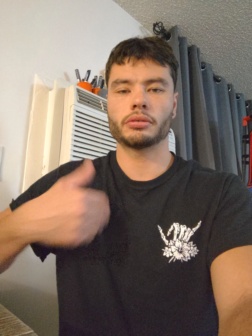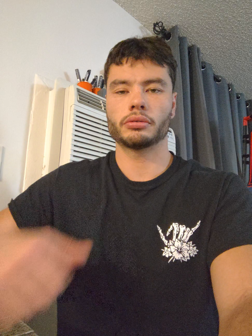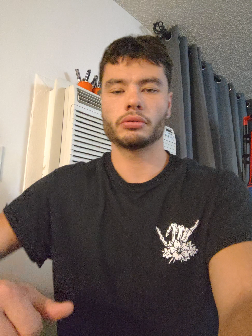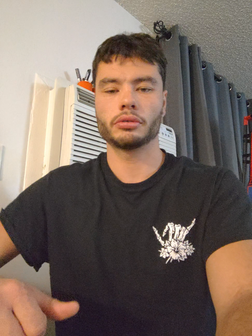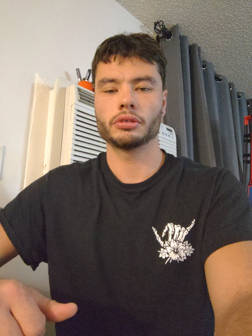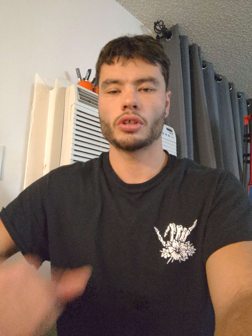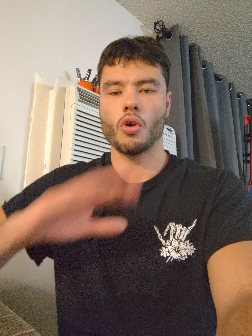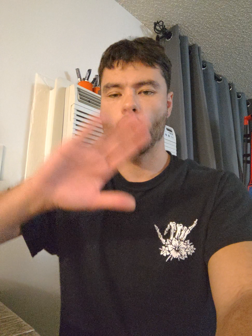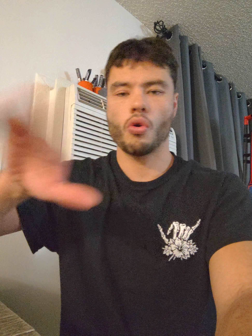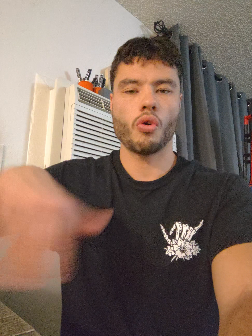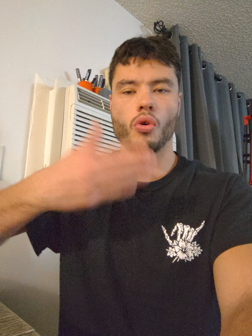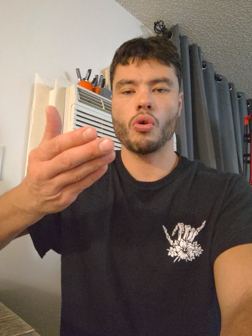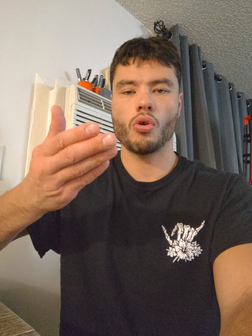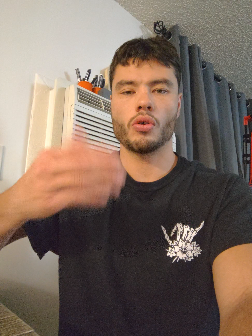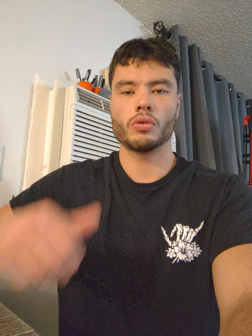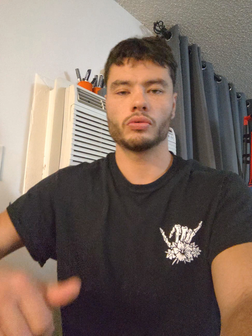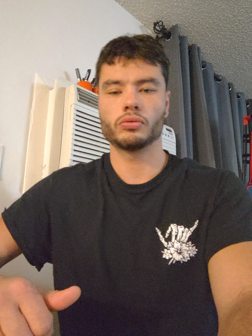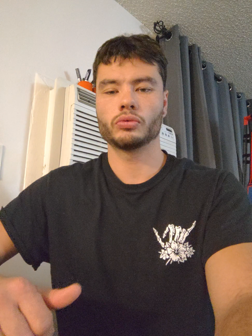all